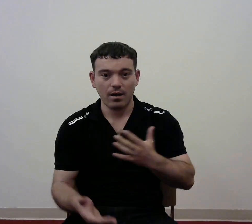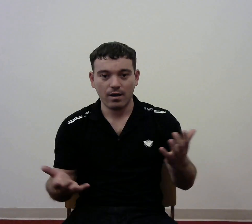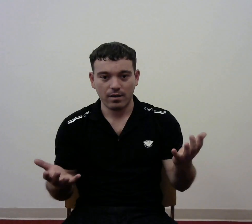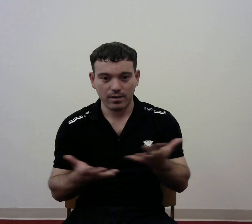hansı